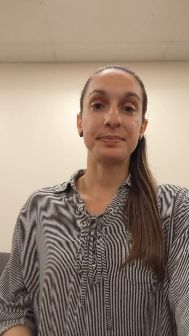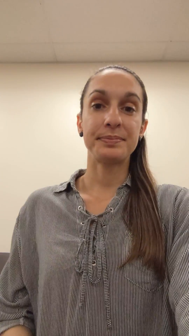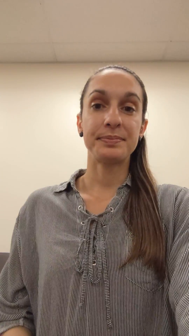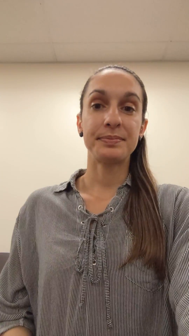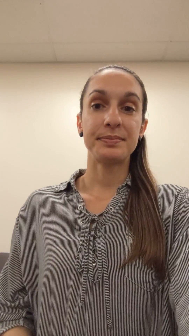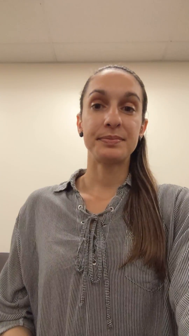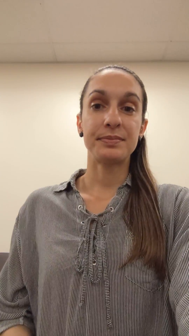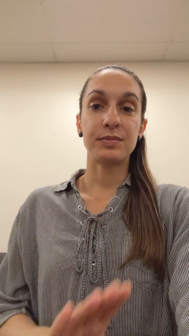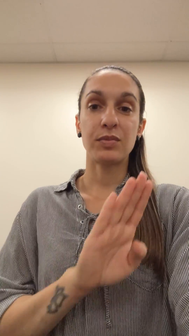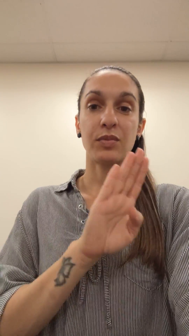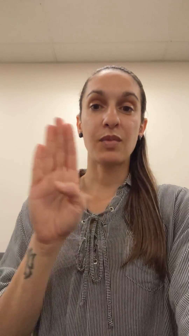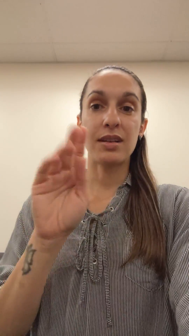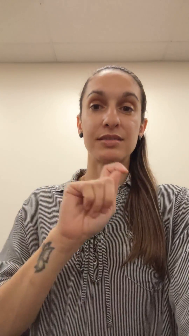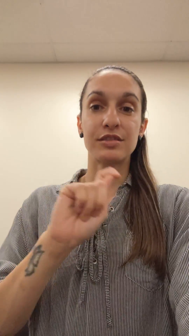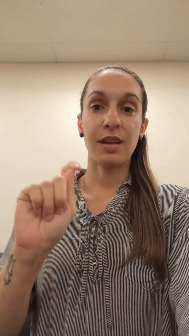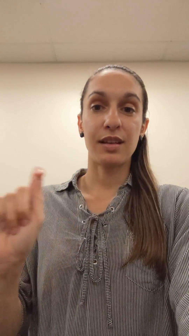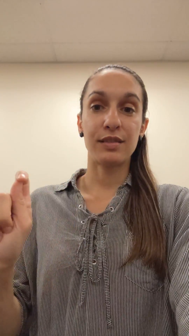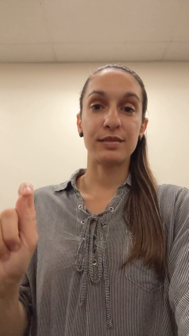chalk